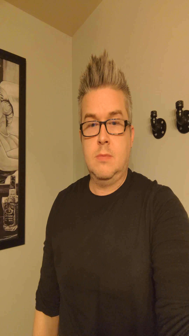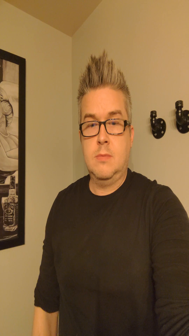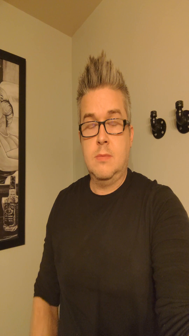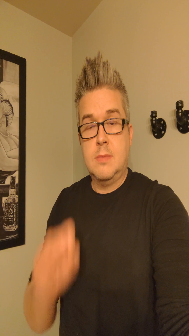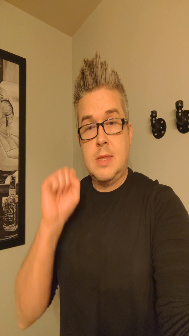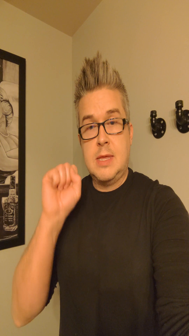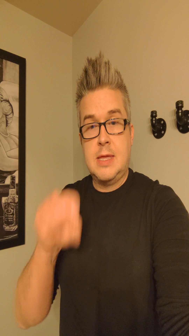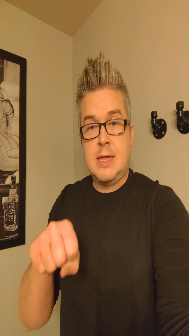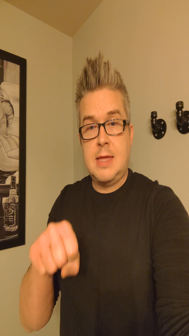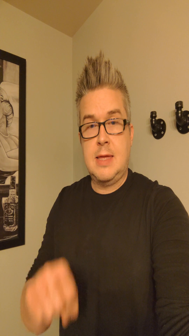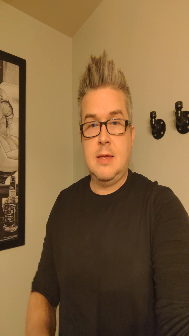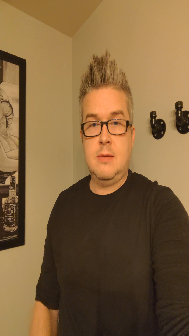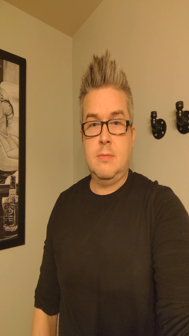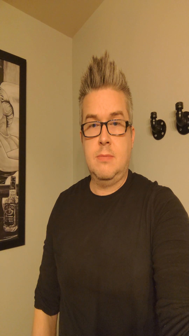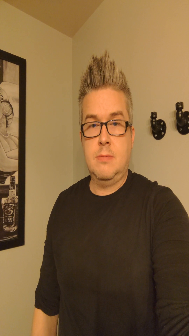can